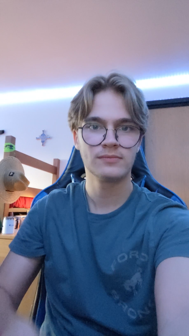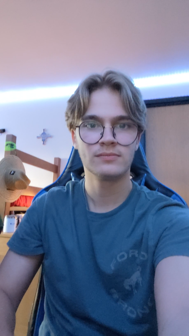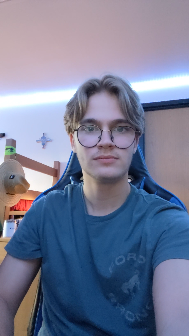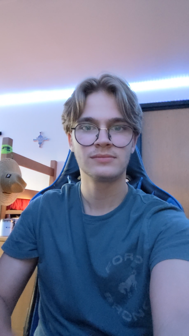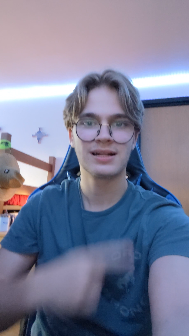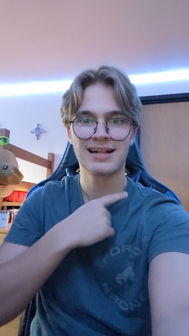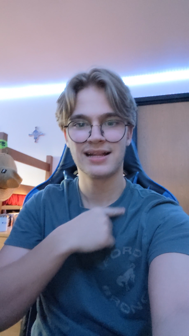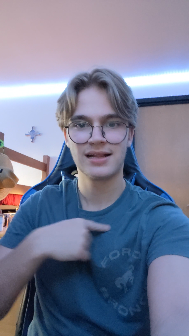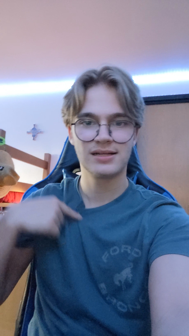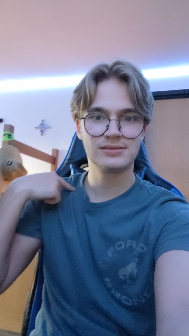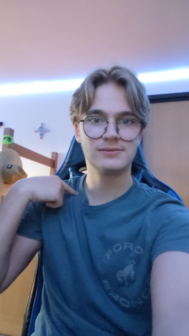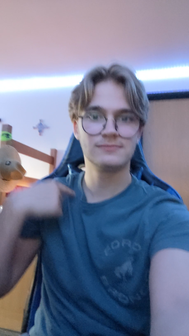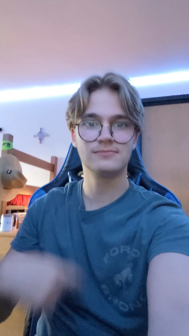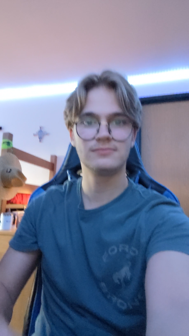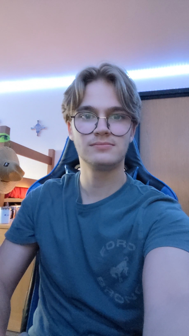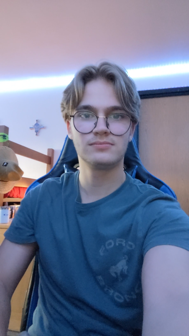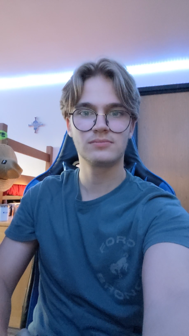necklace